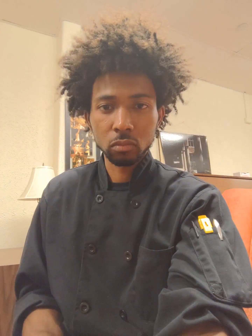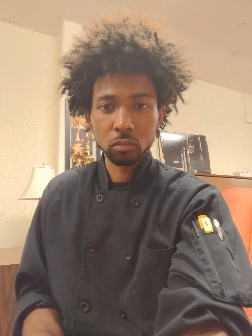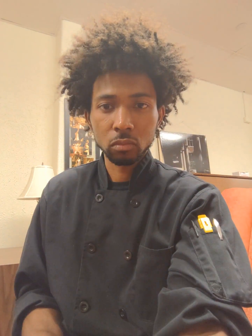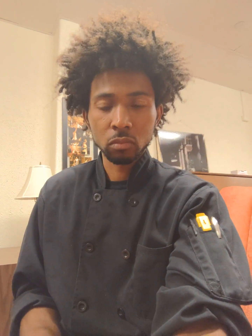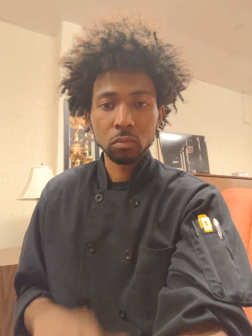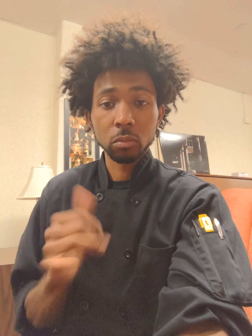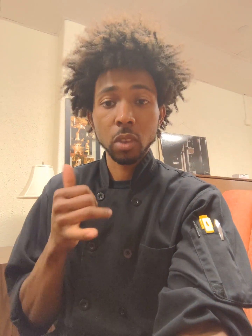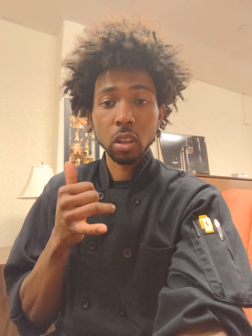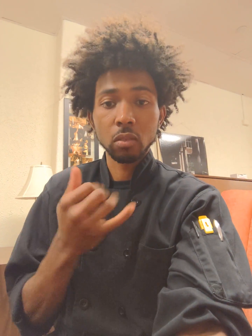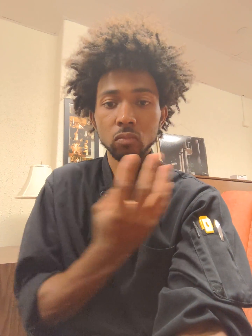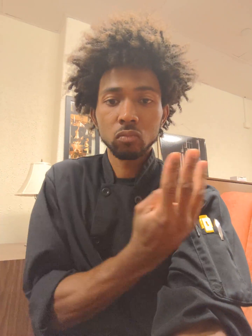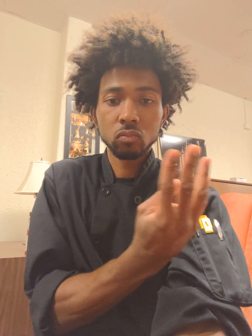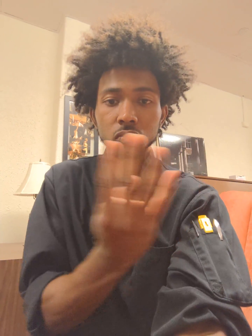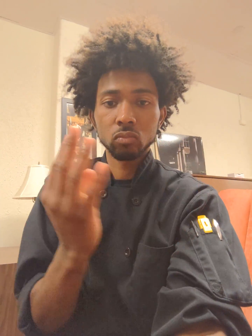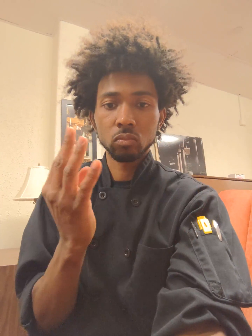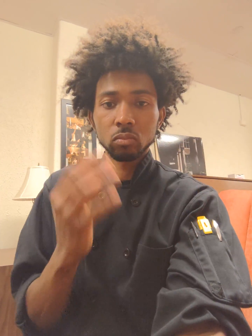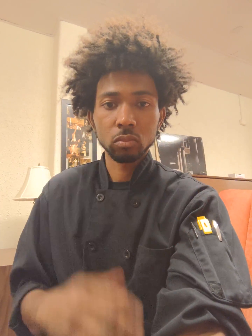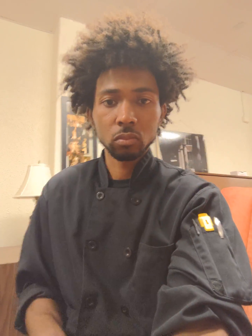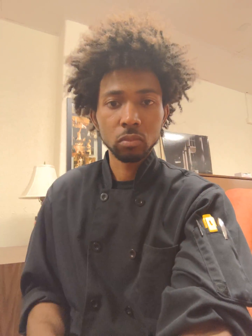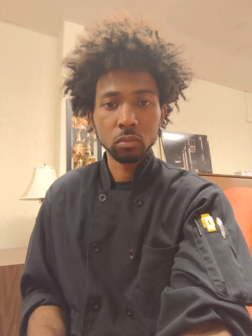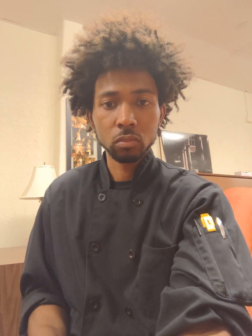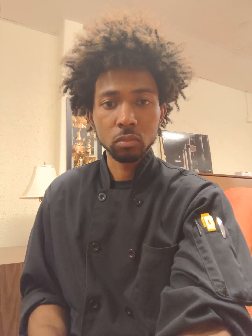playpen